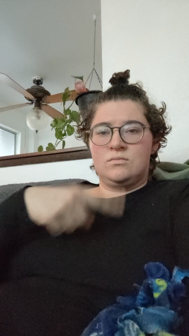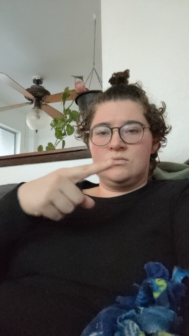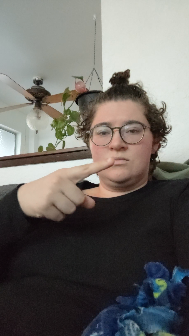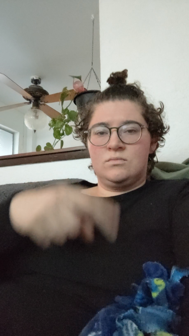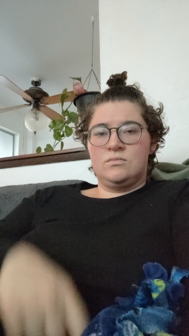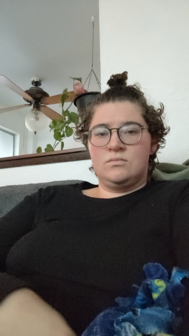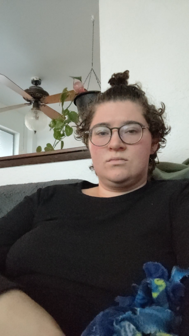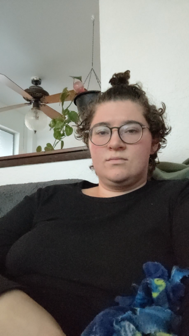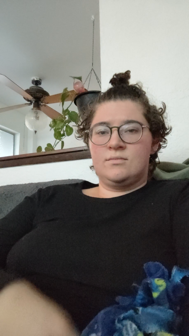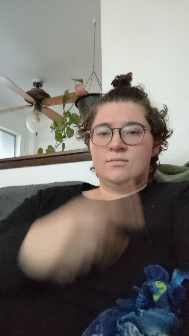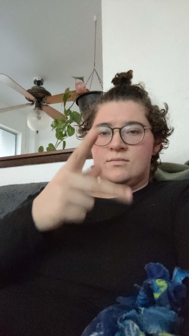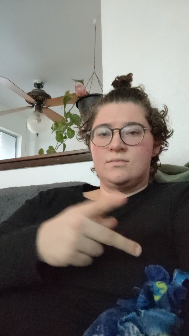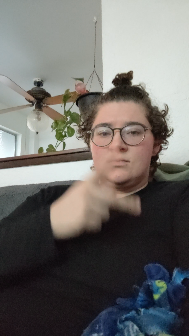careful